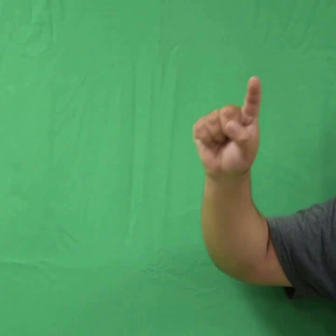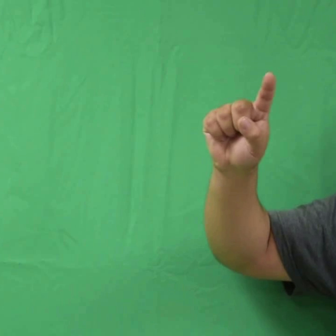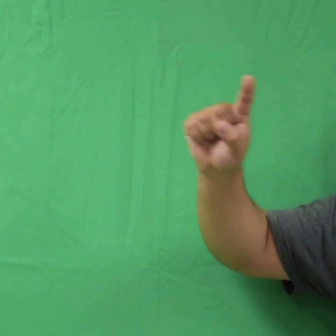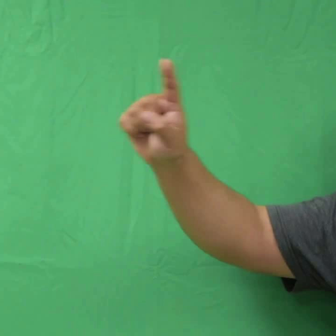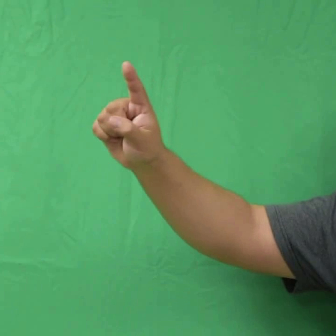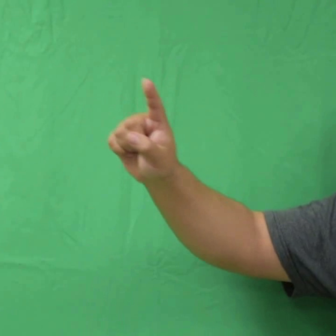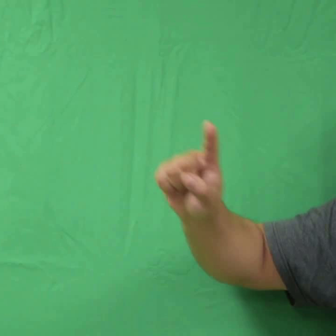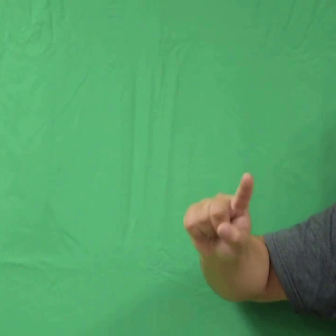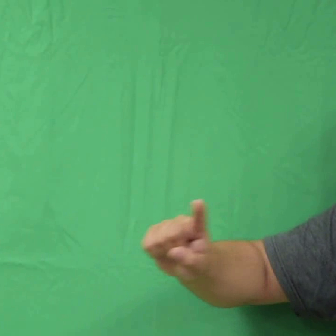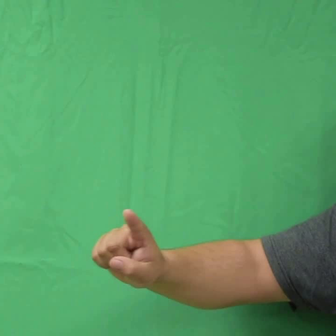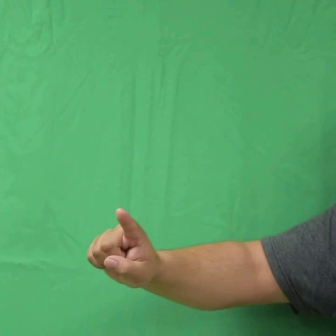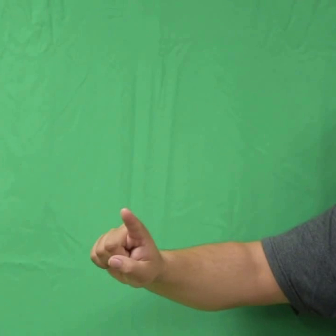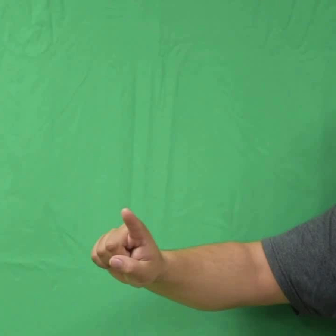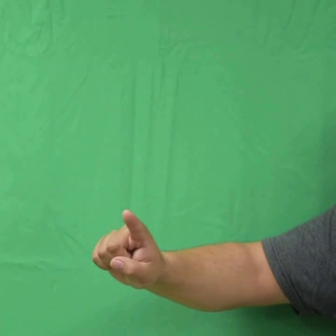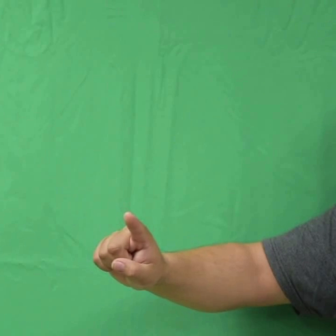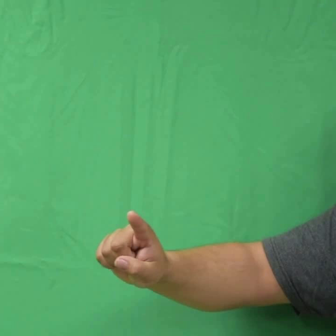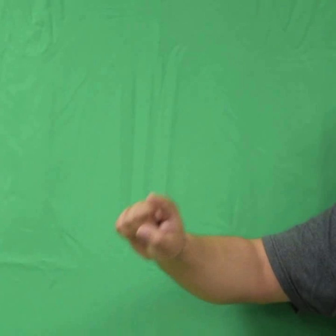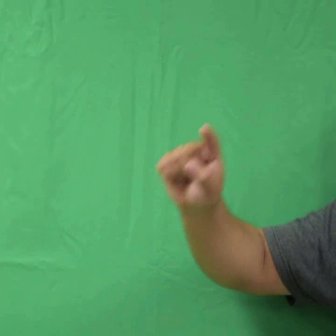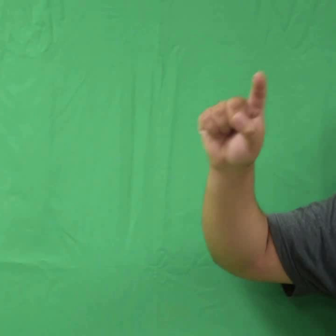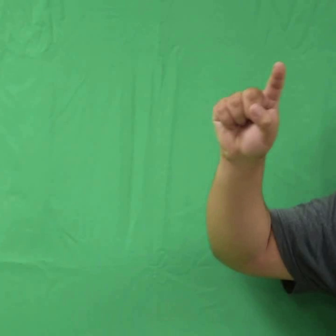Z